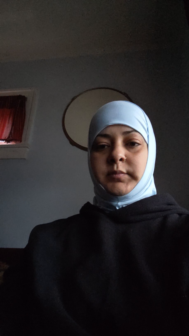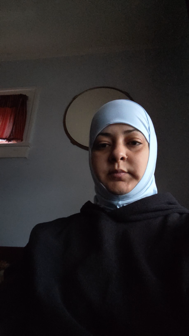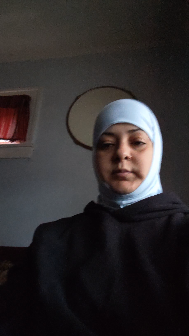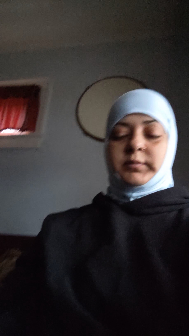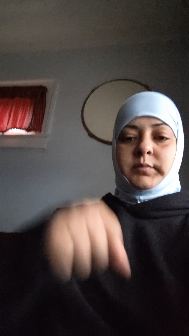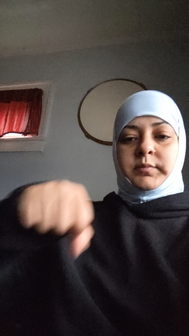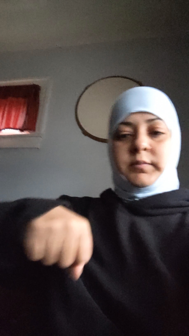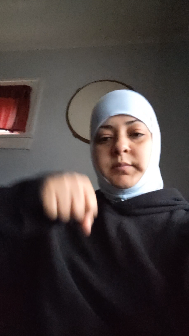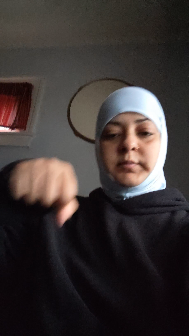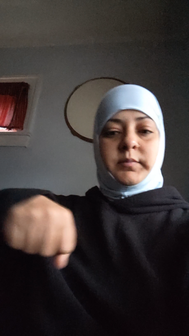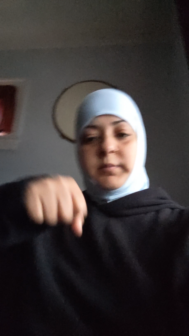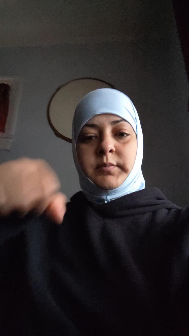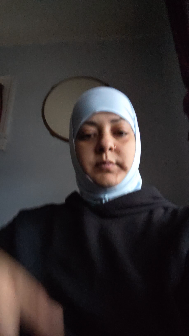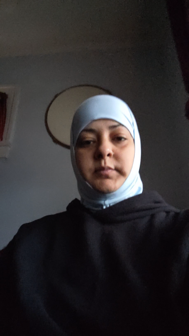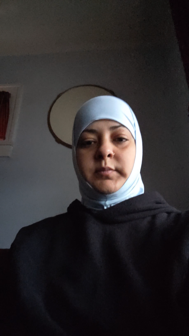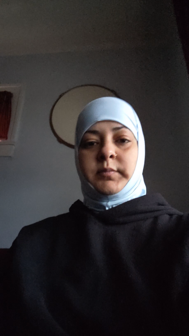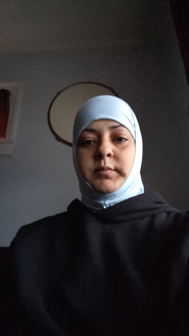bicycle